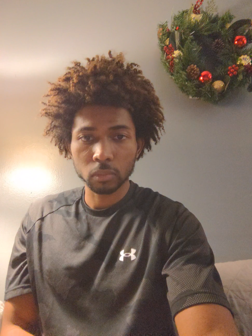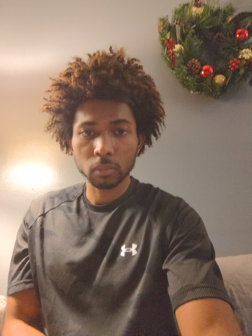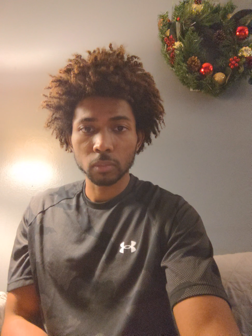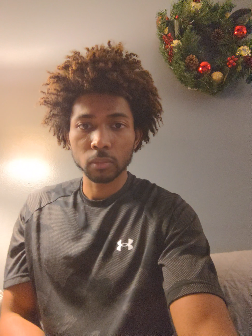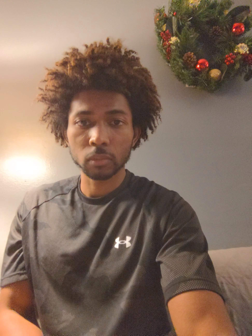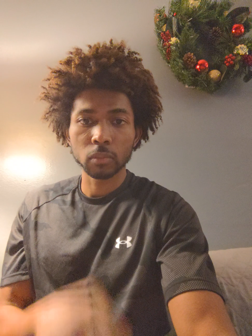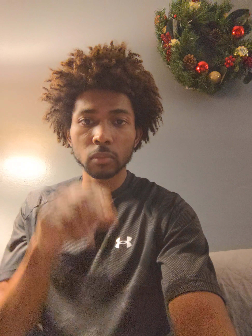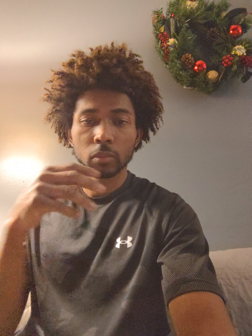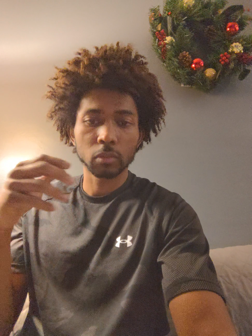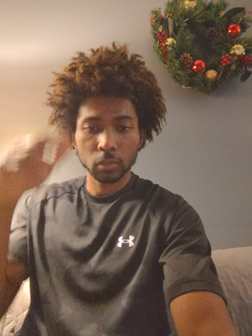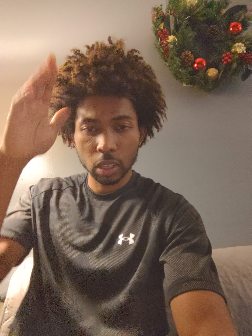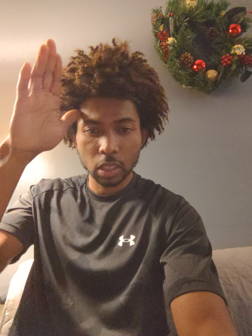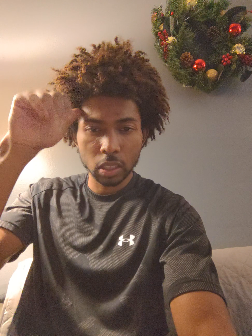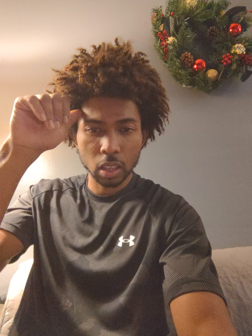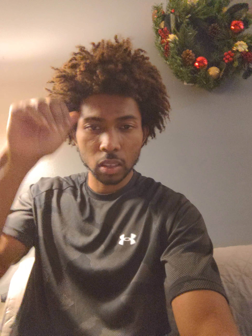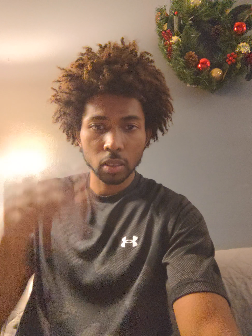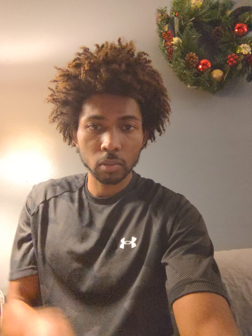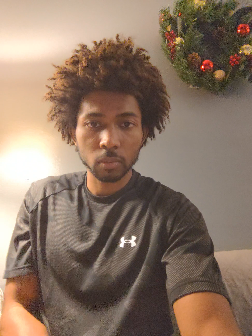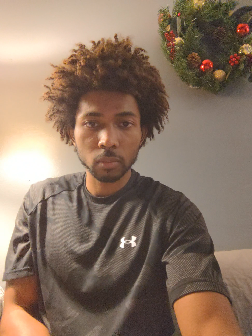donkey